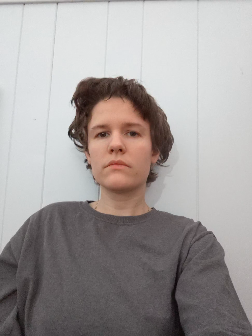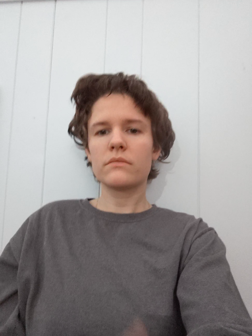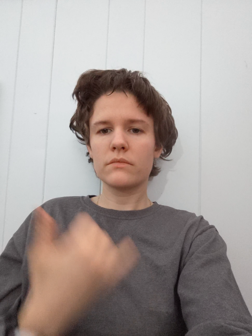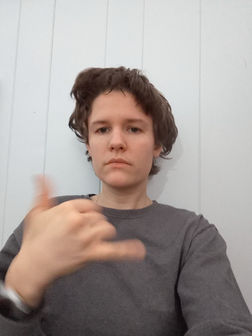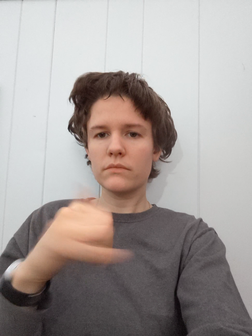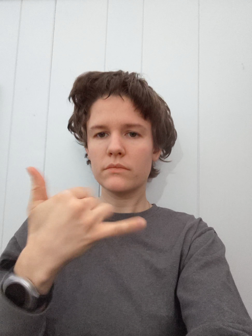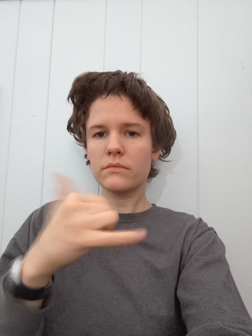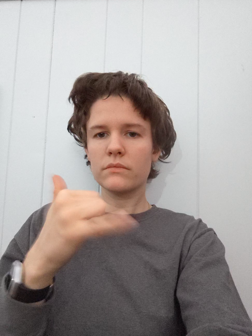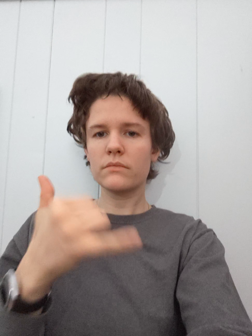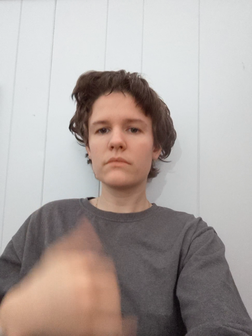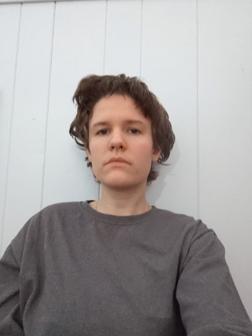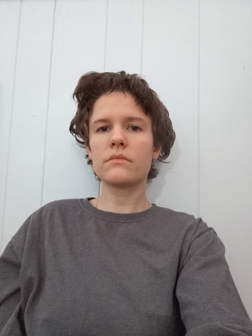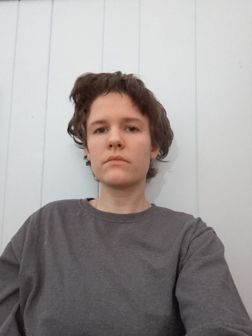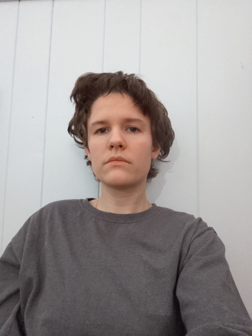yellow